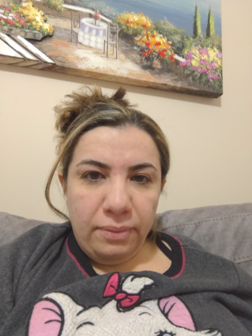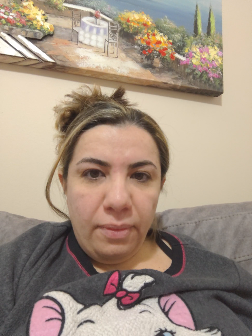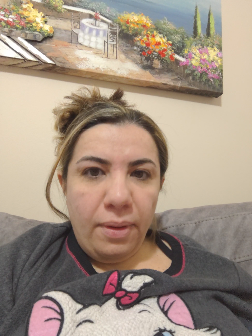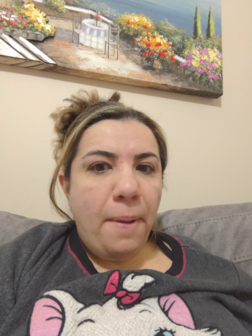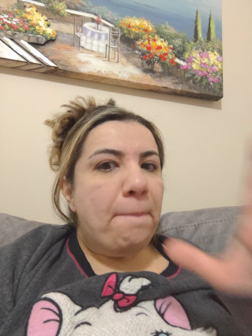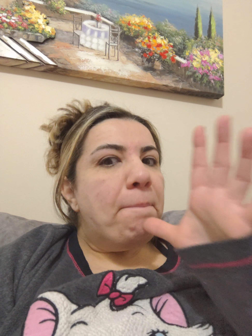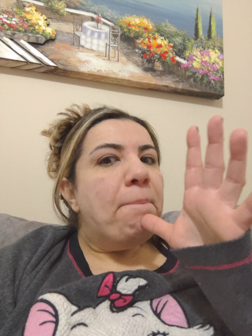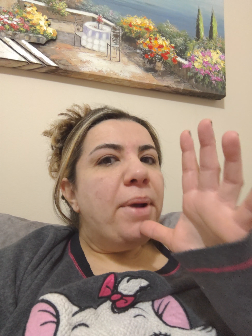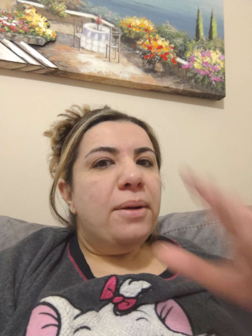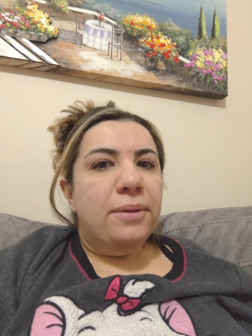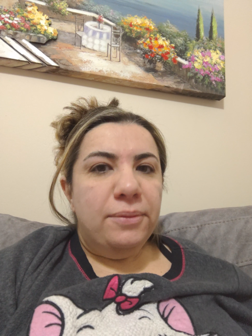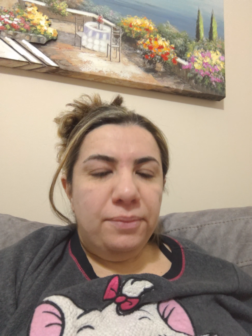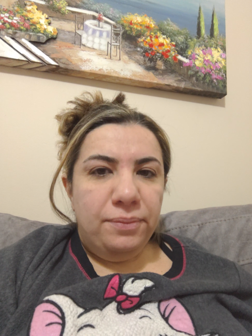mom